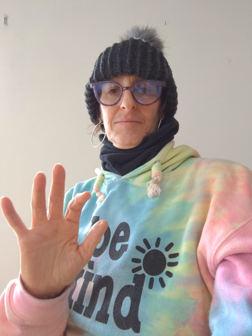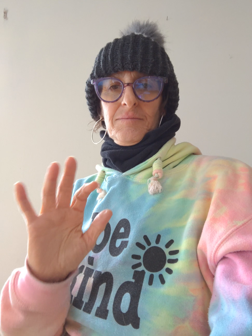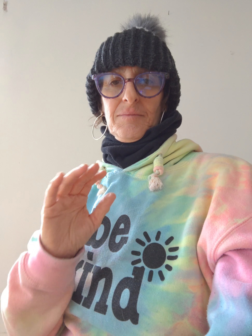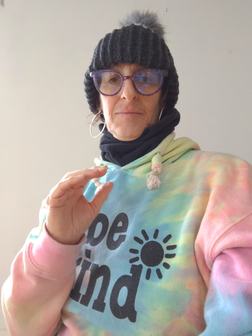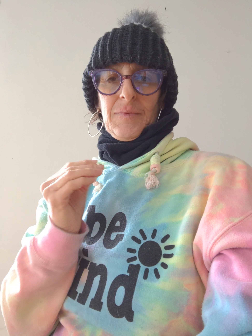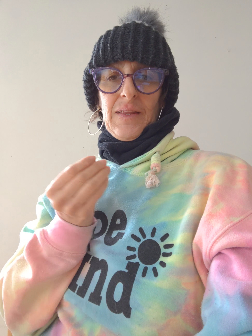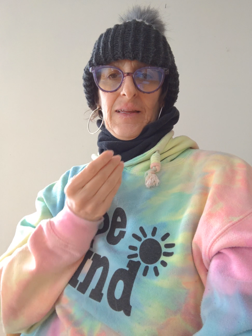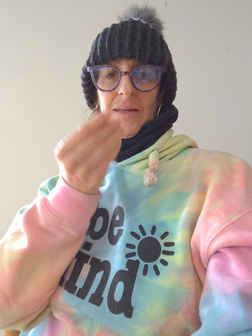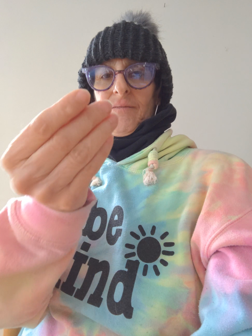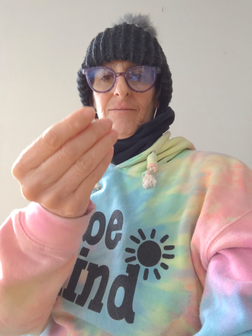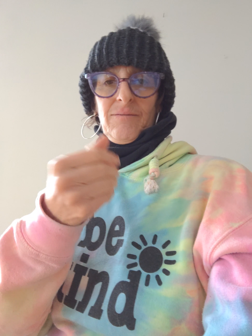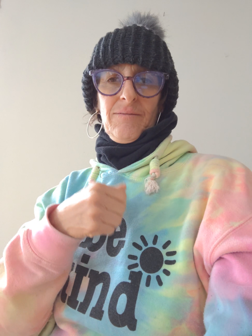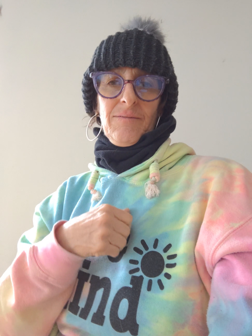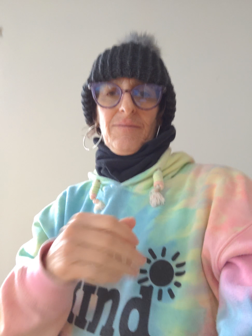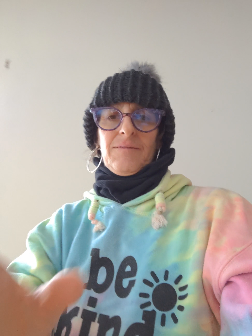give